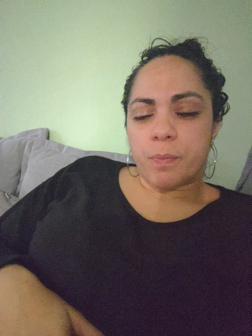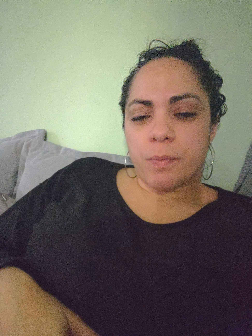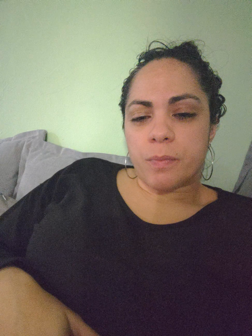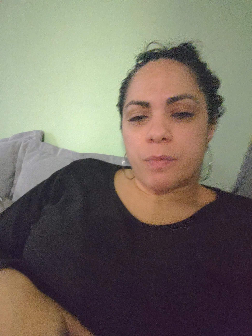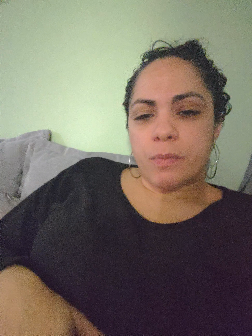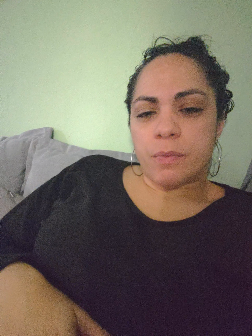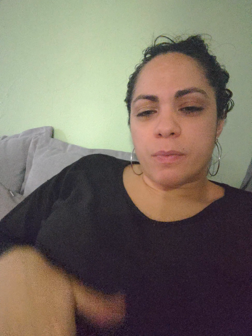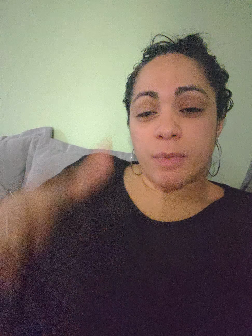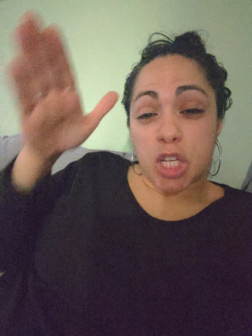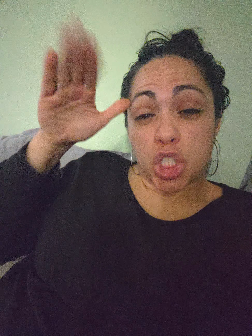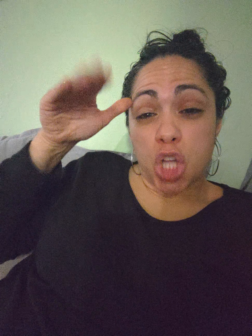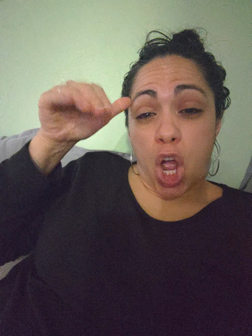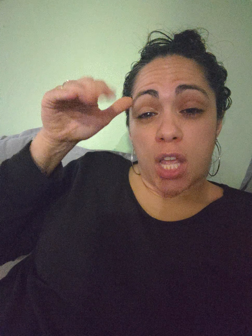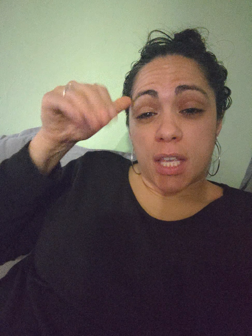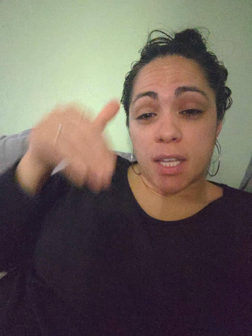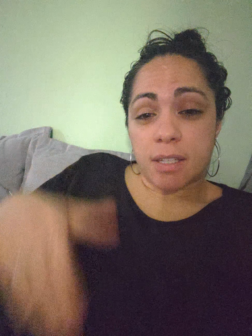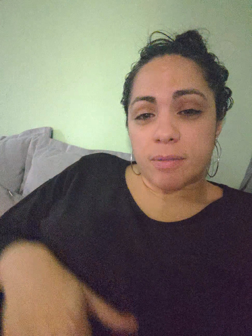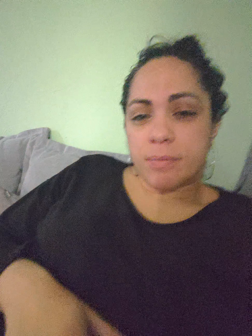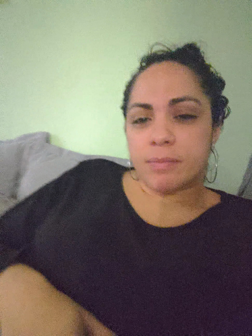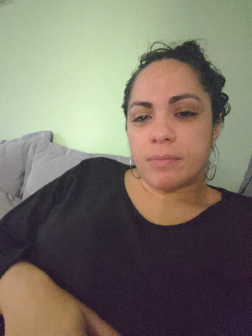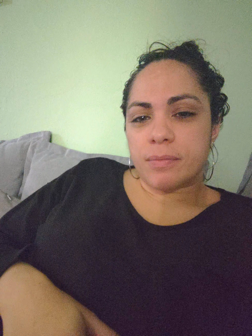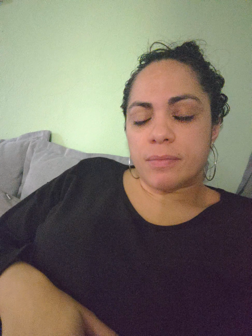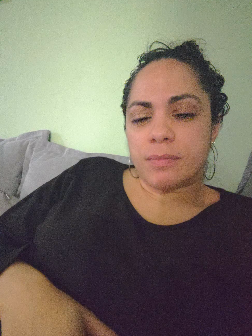donkey